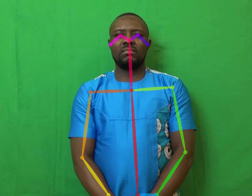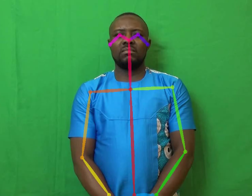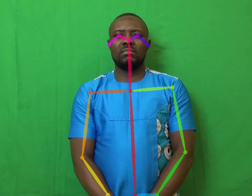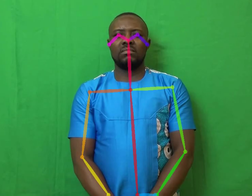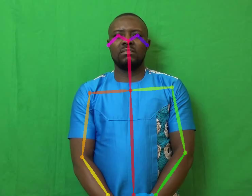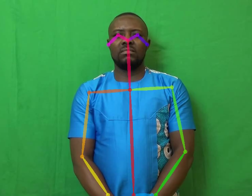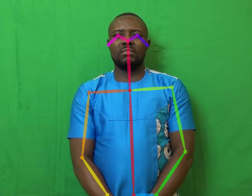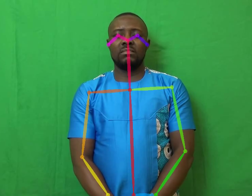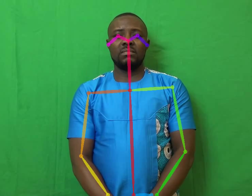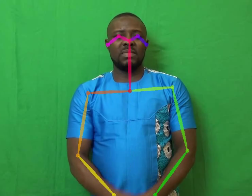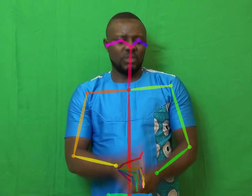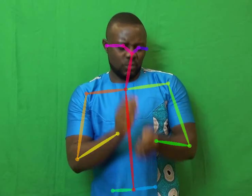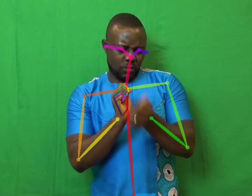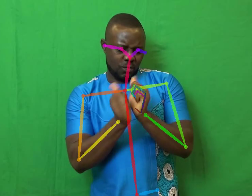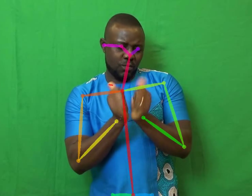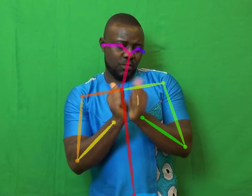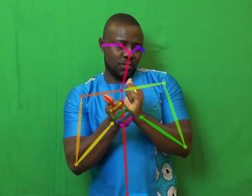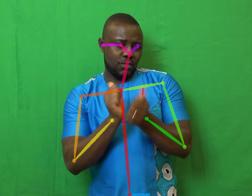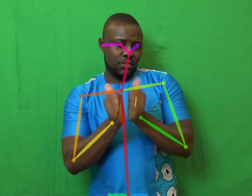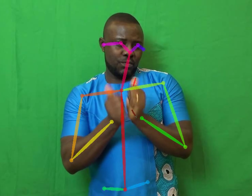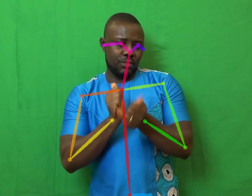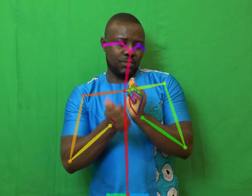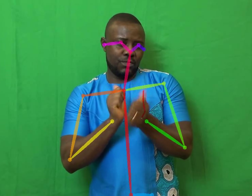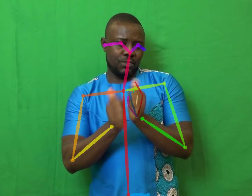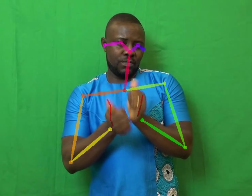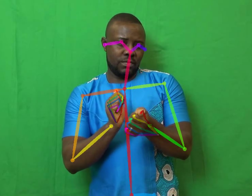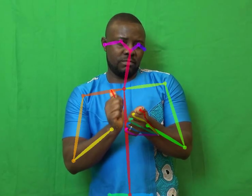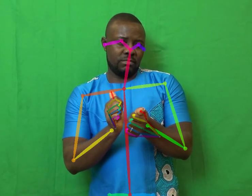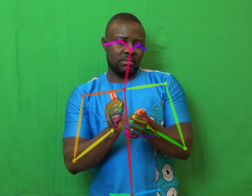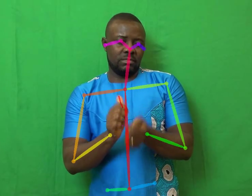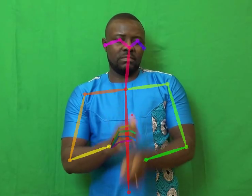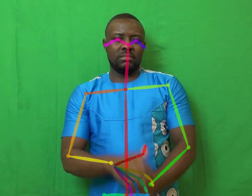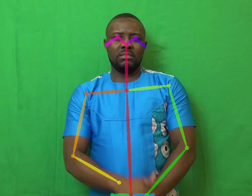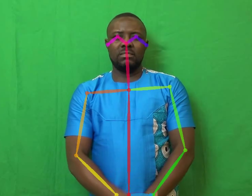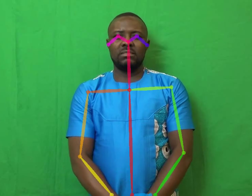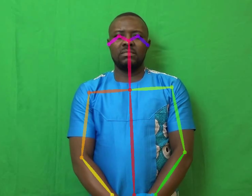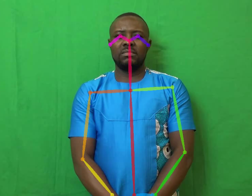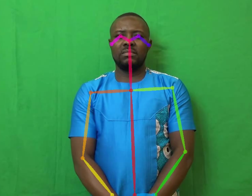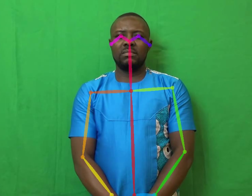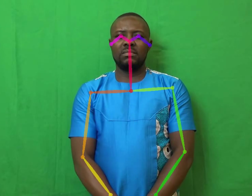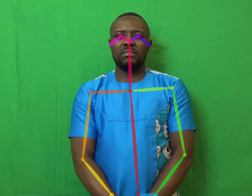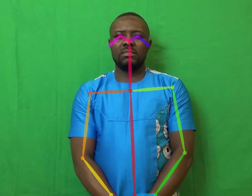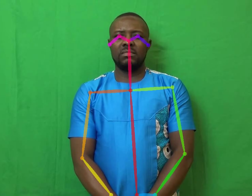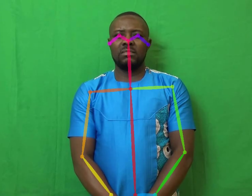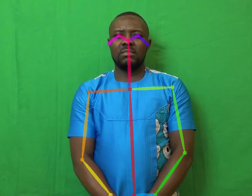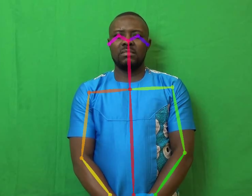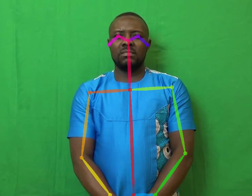compete